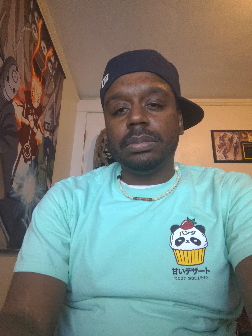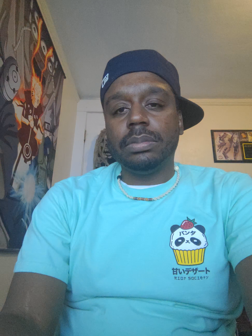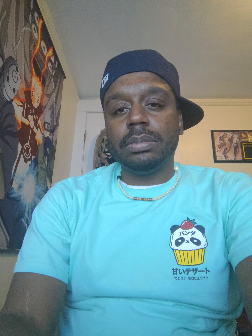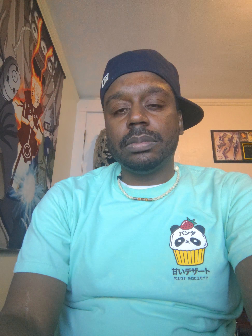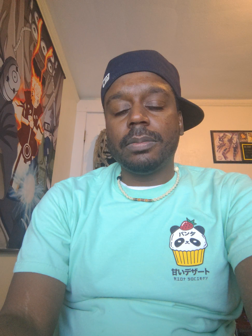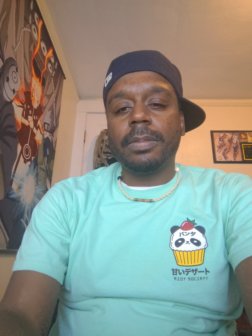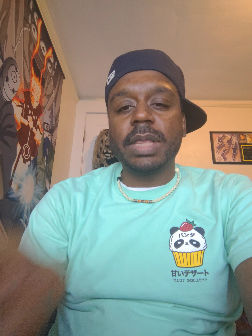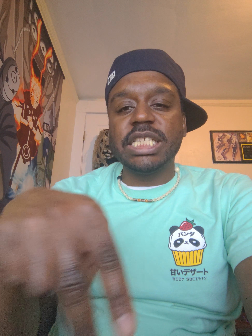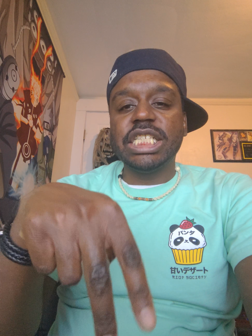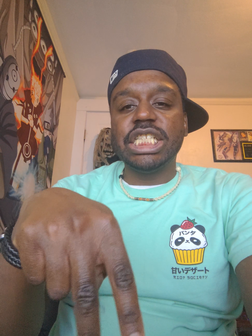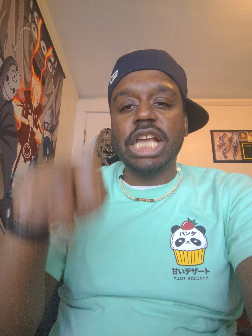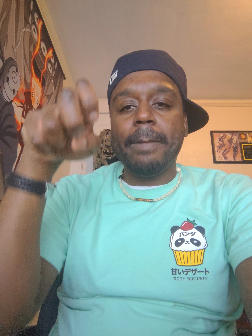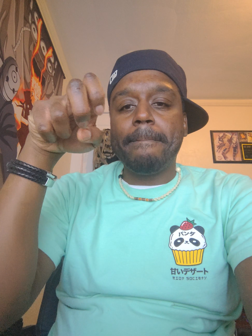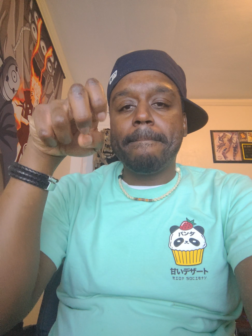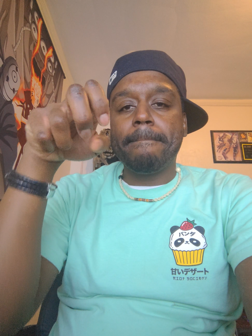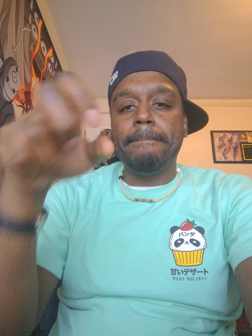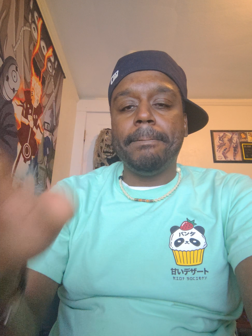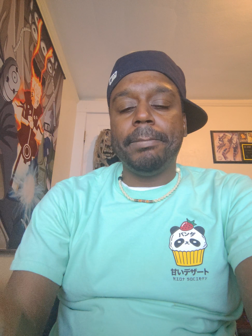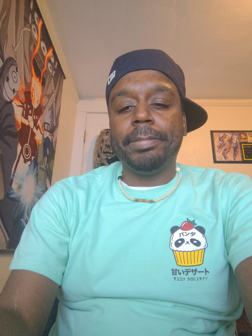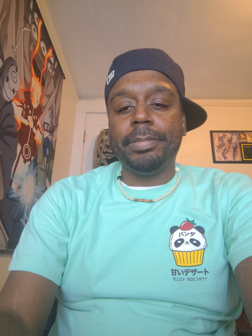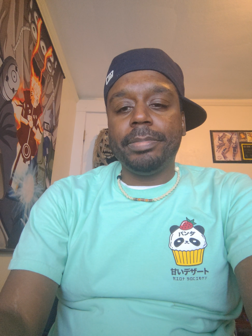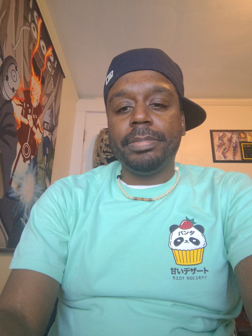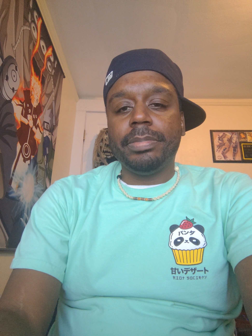jump